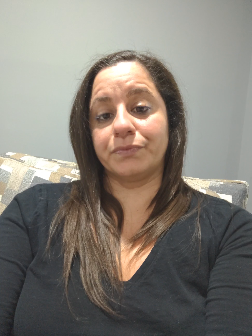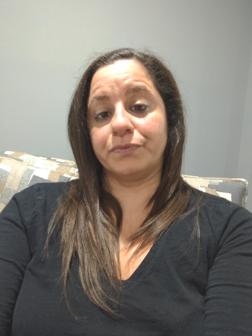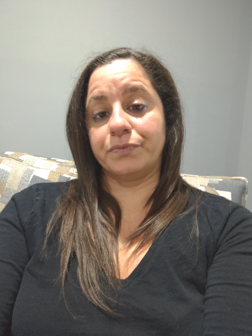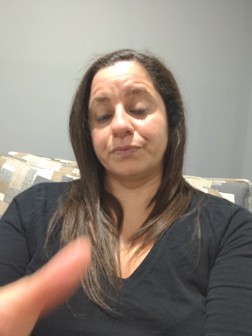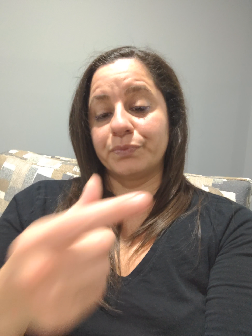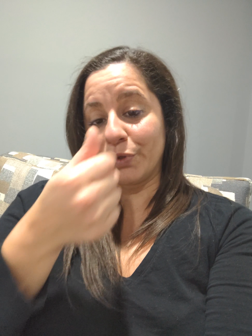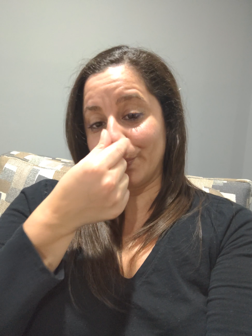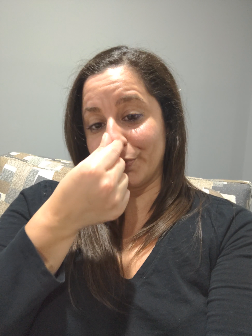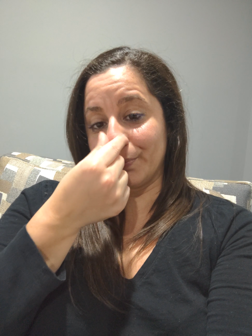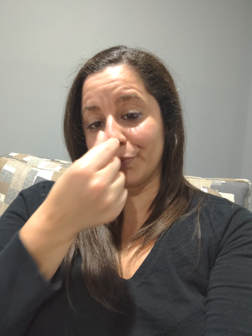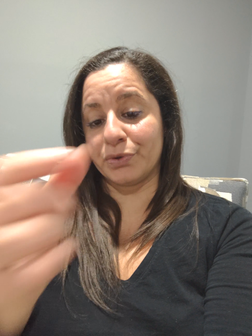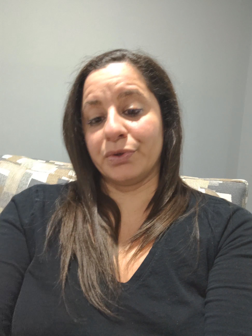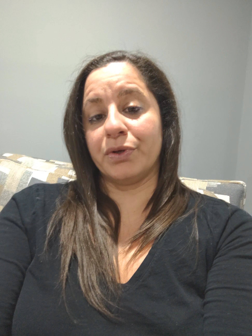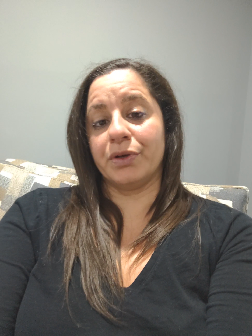potty